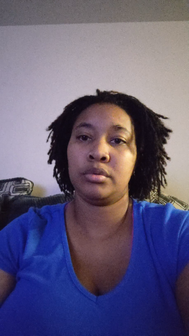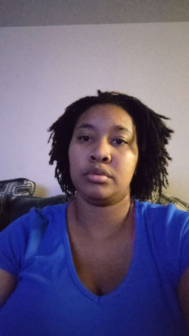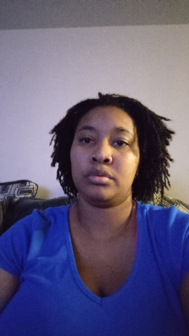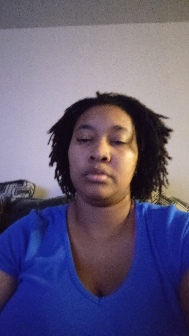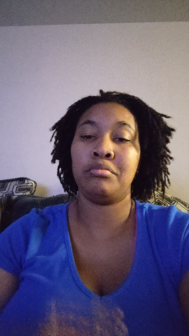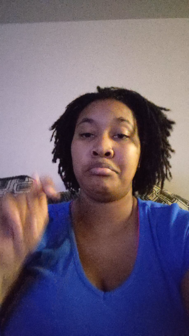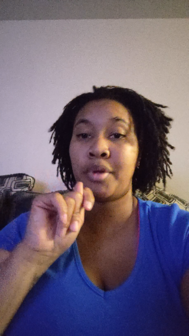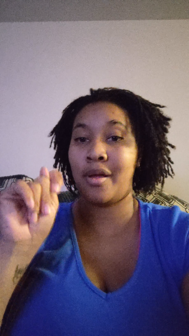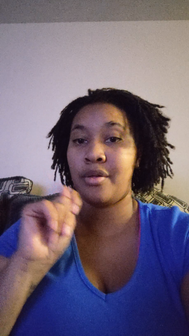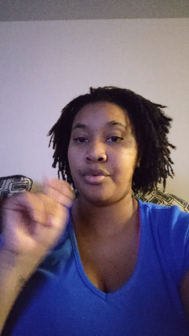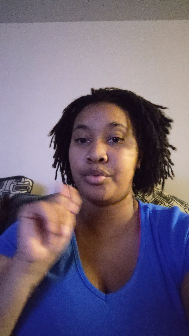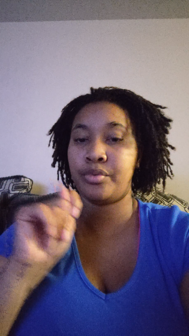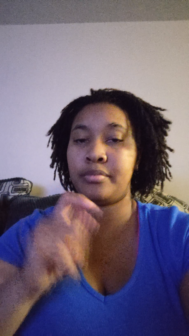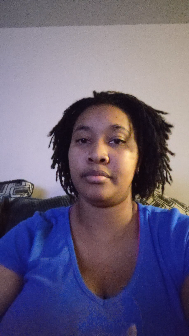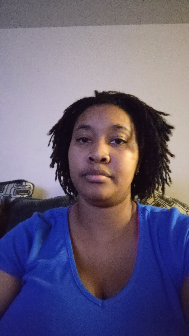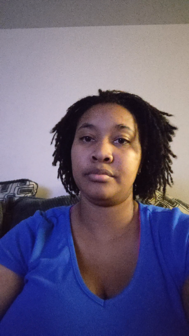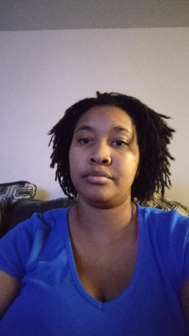bathroom